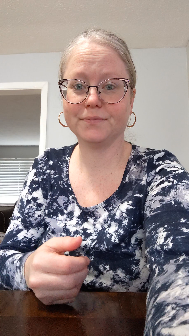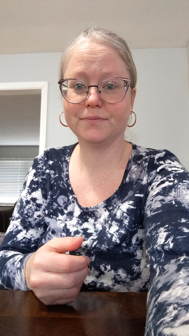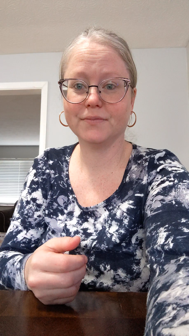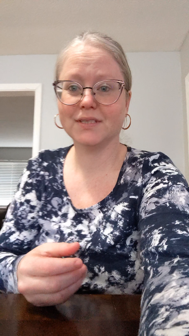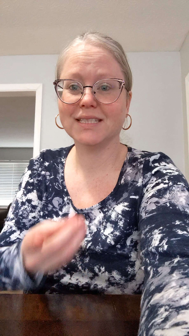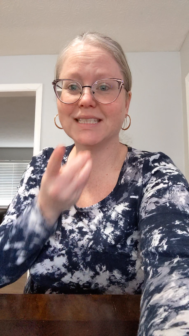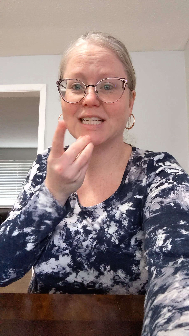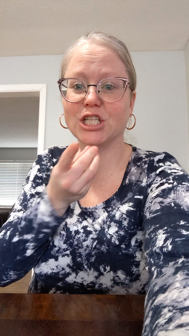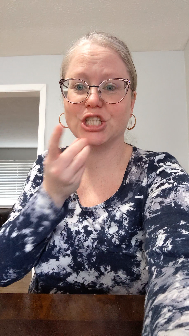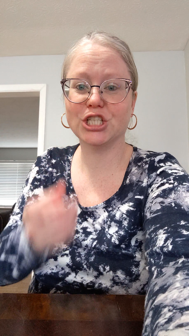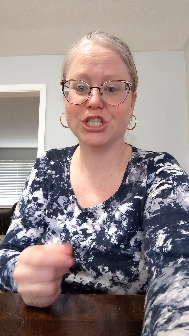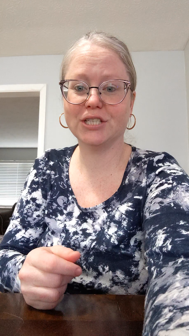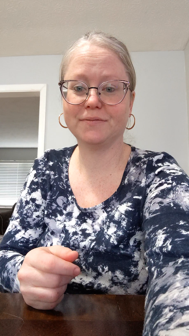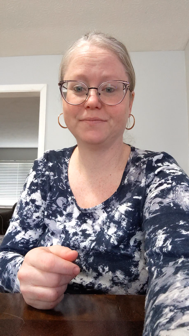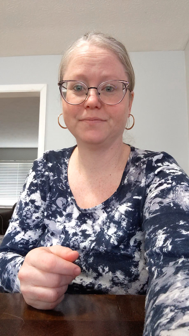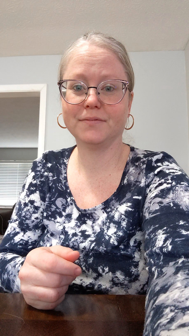dinner